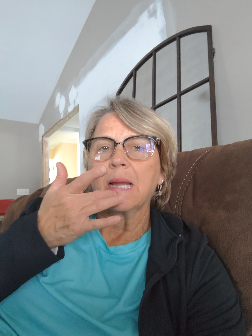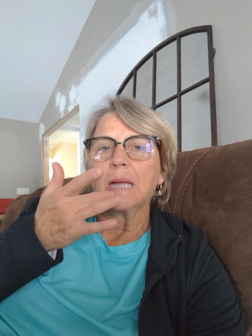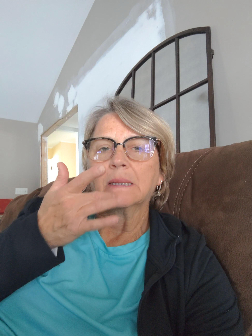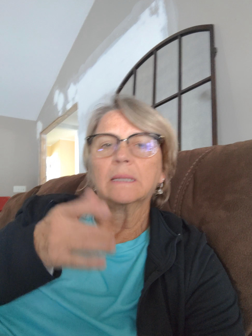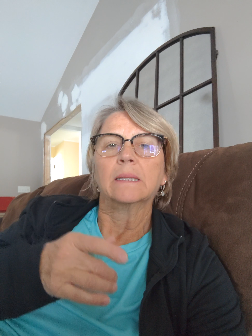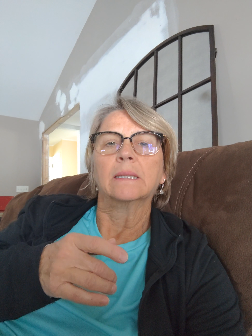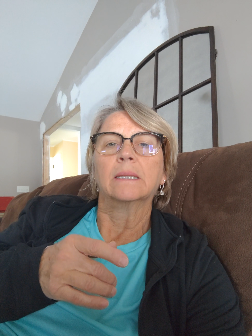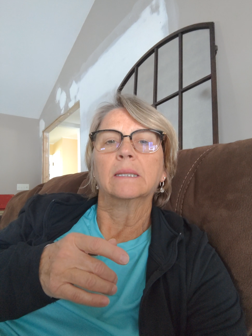taste